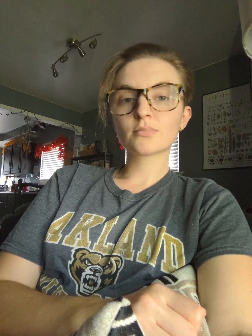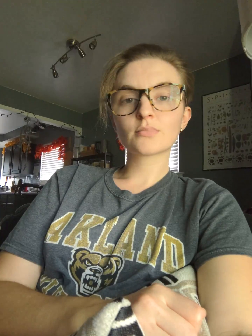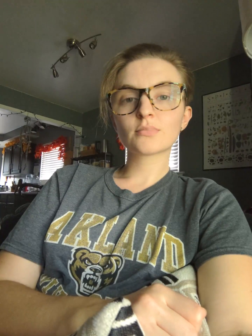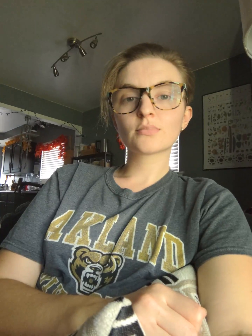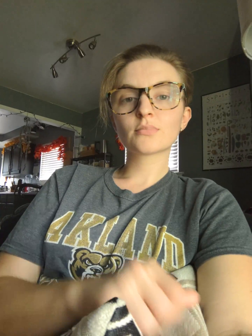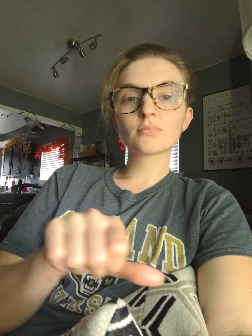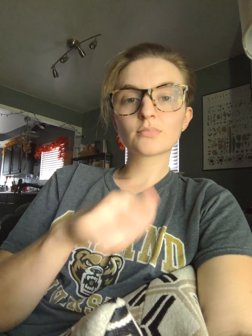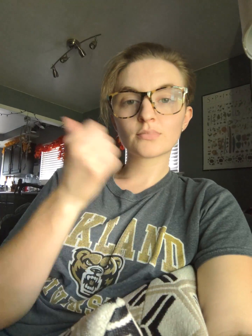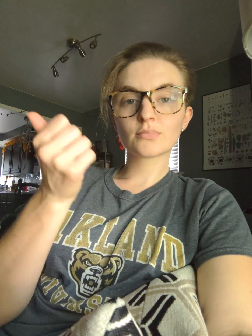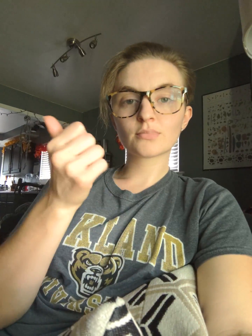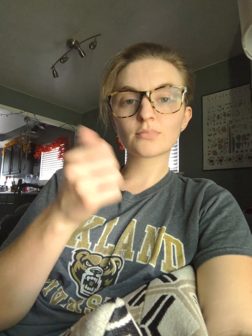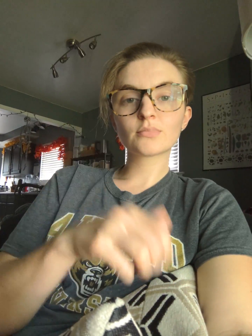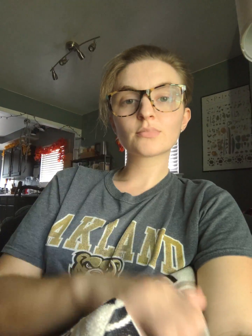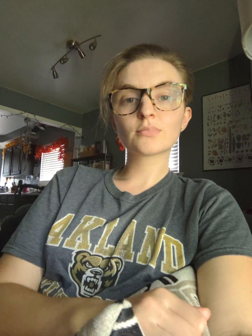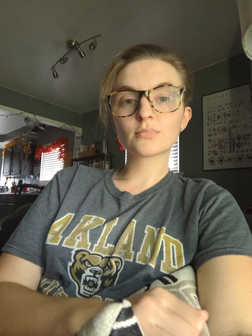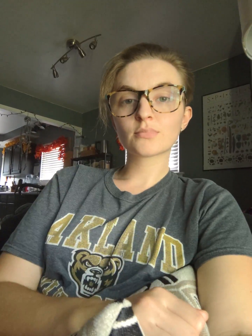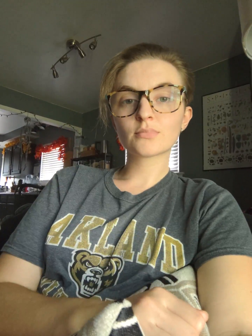other